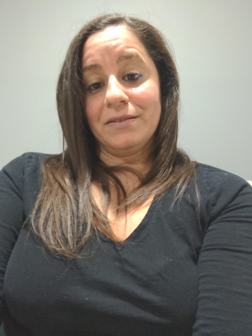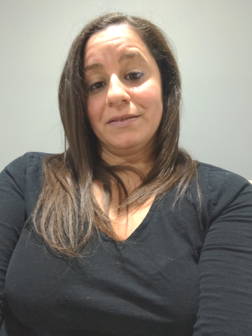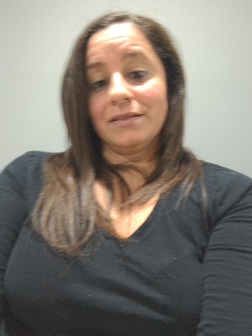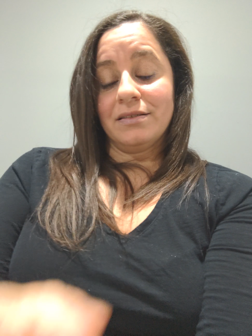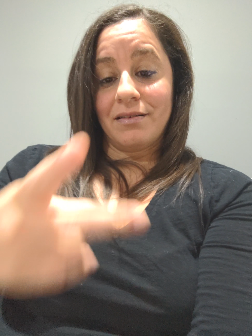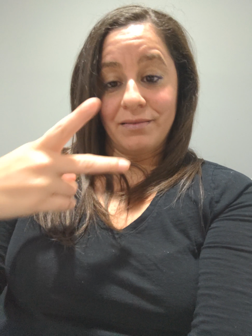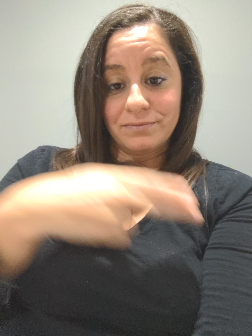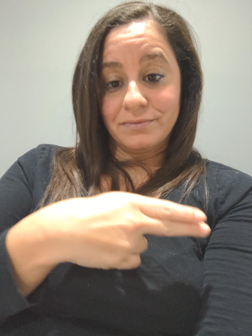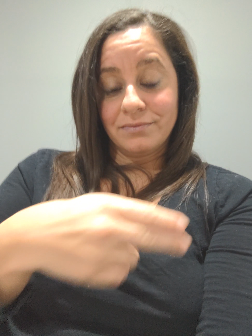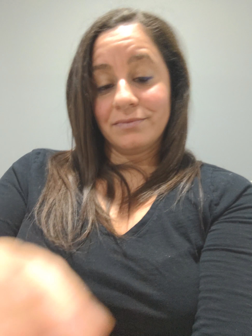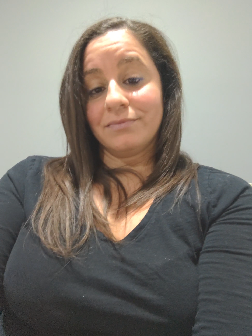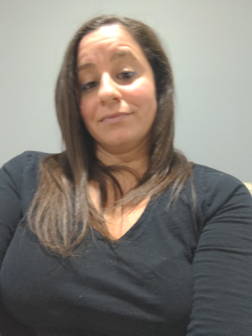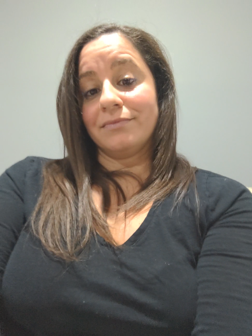cut